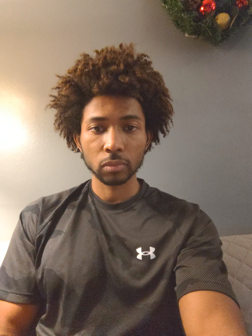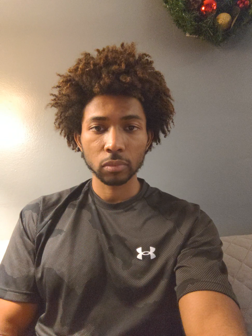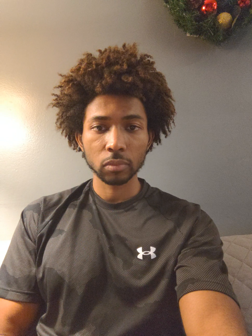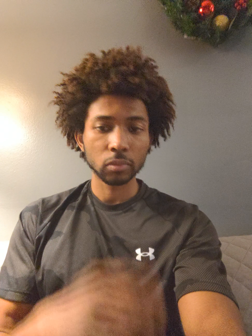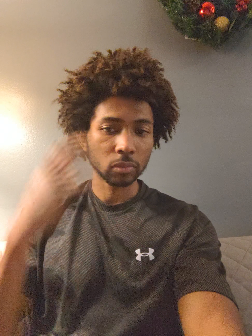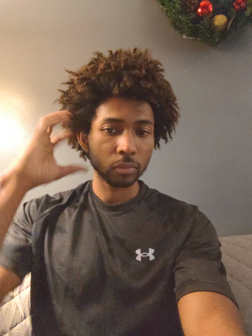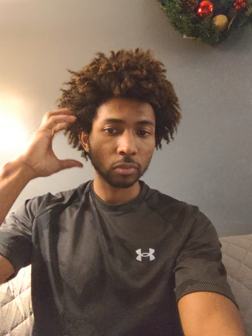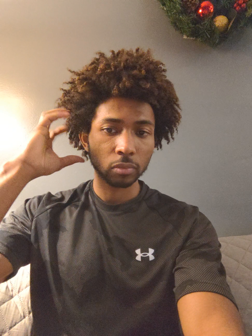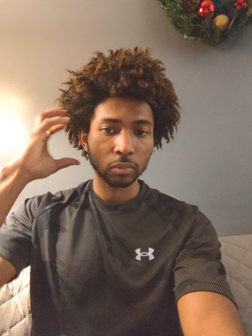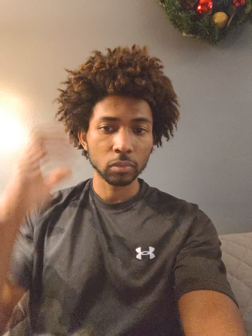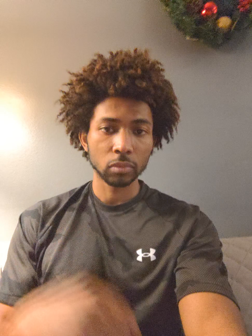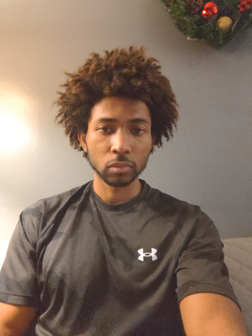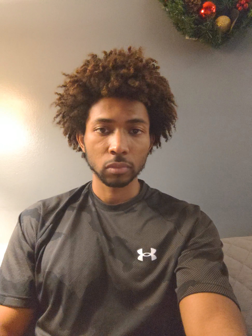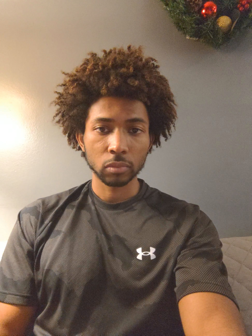radio